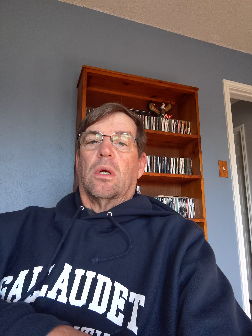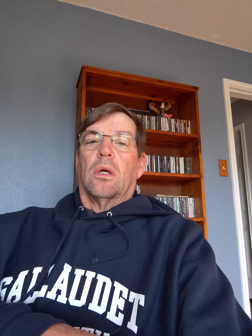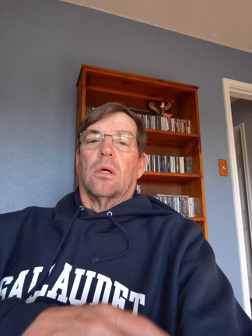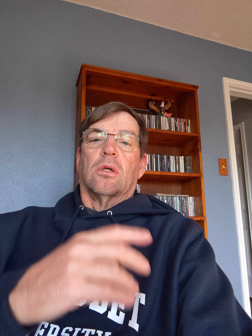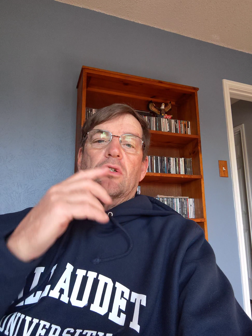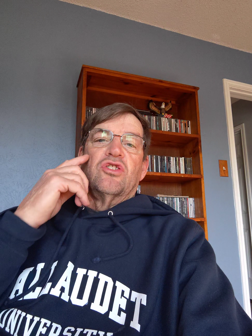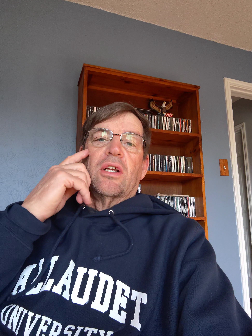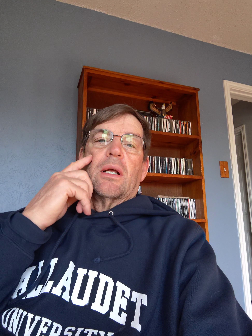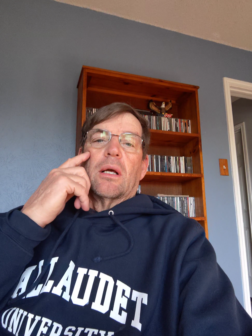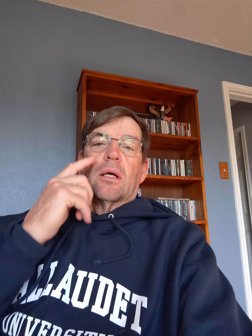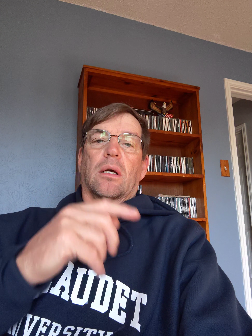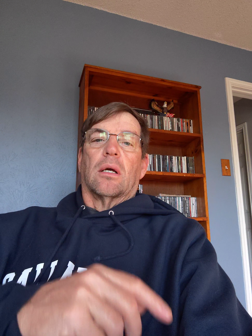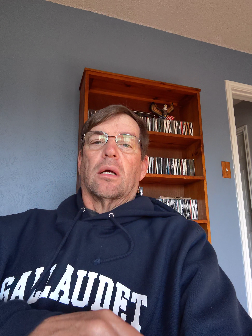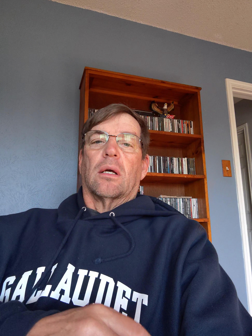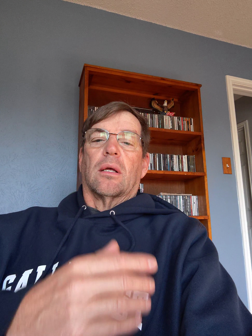cheek